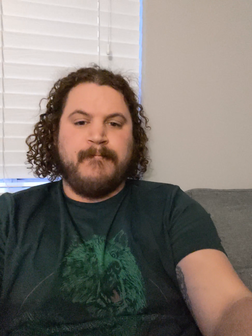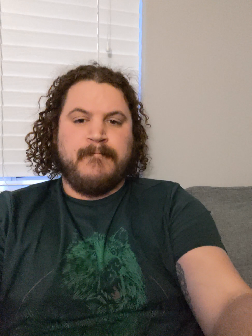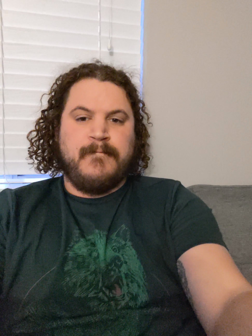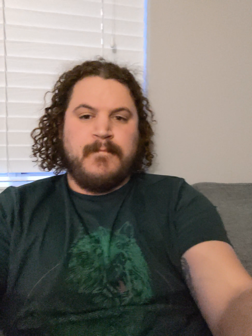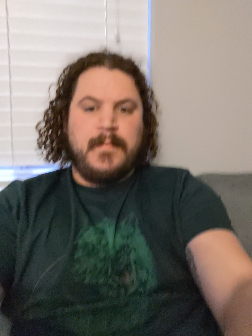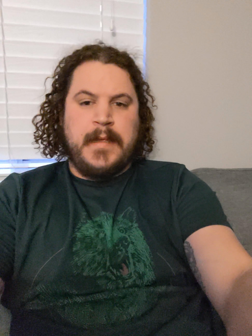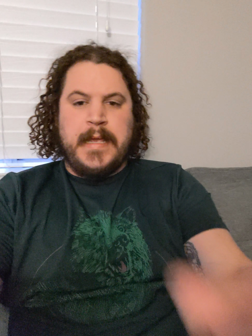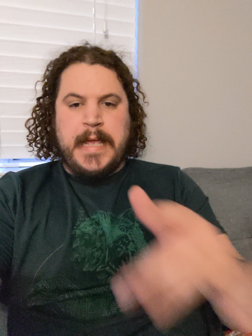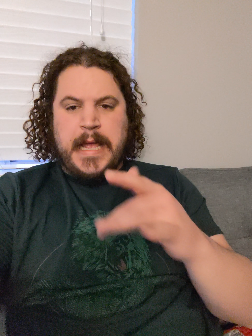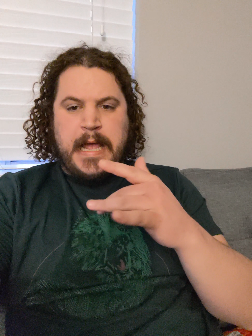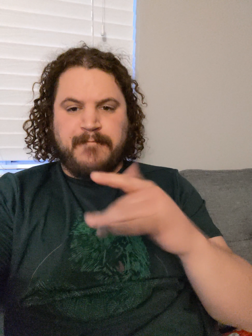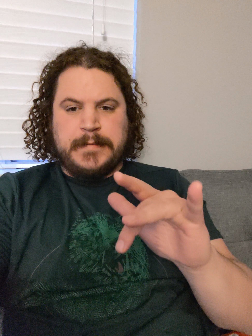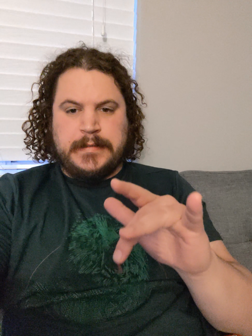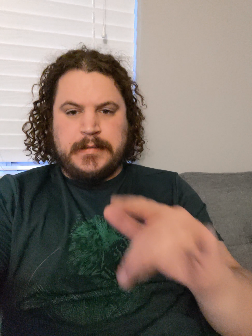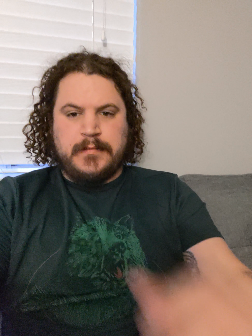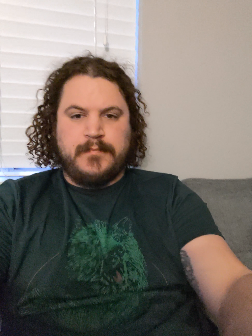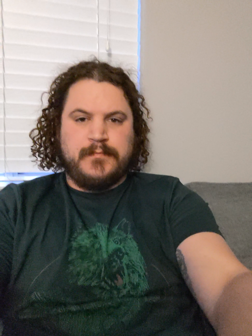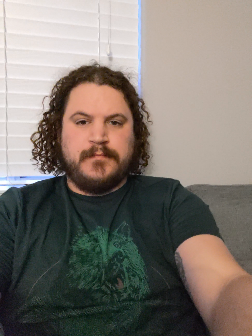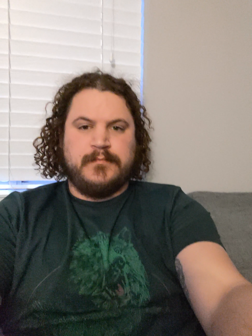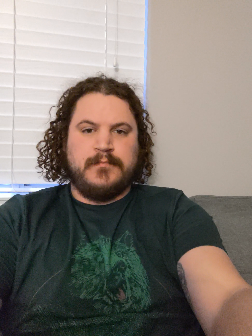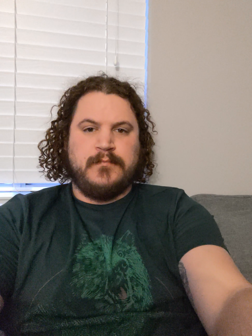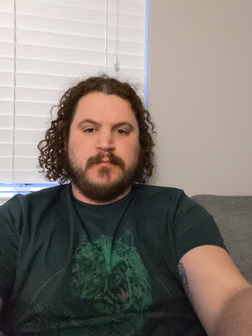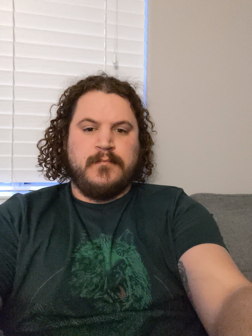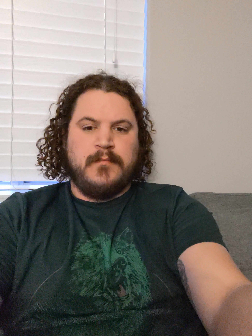empty